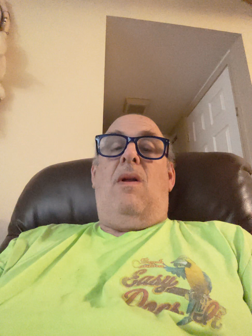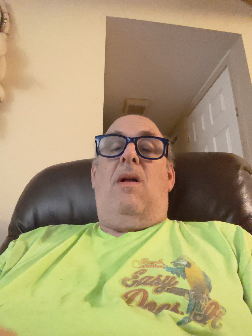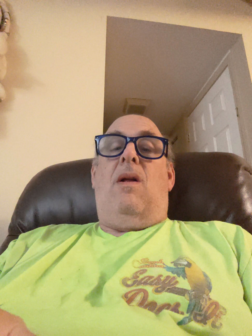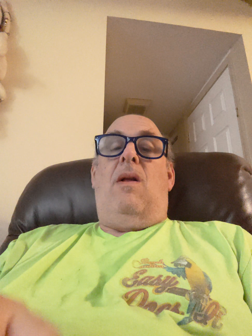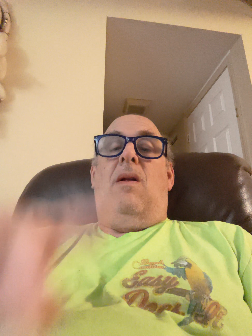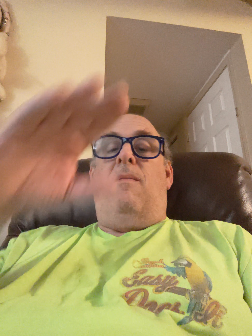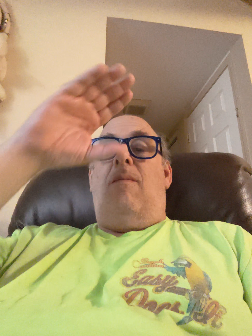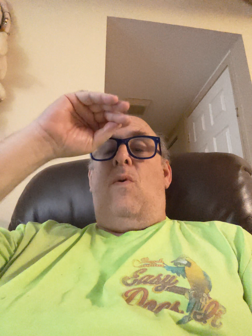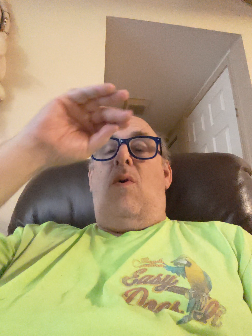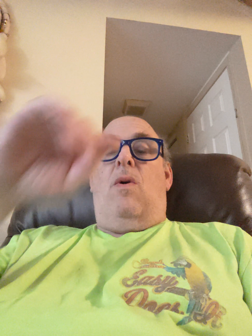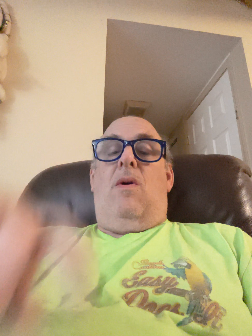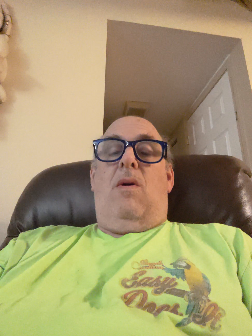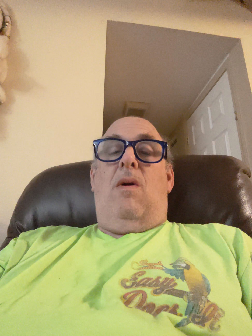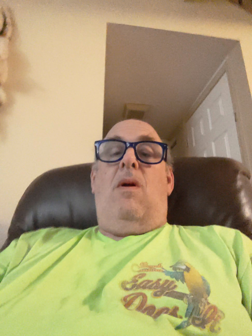boy